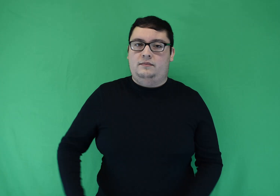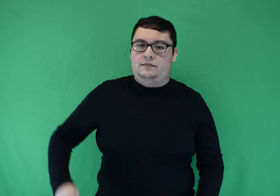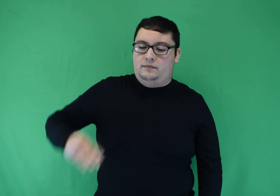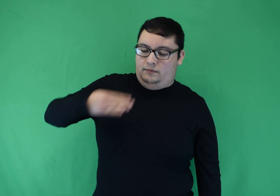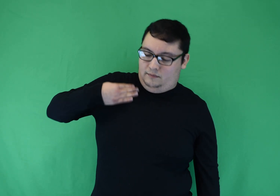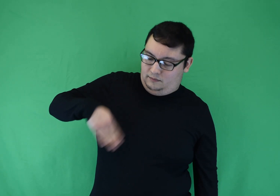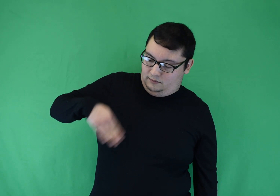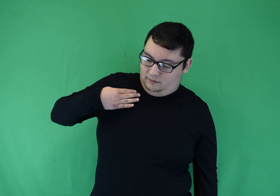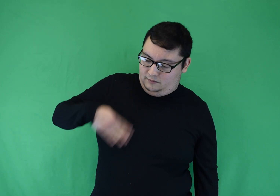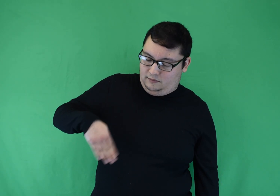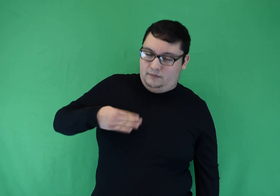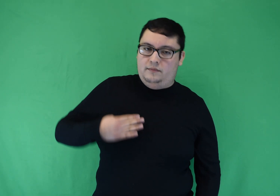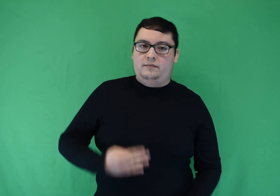baño